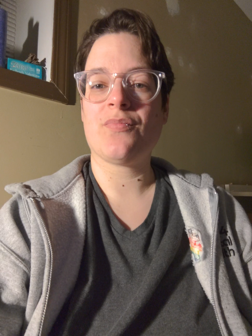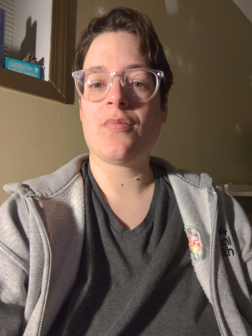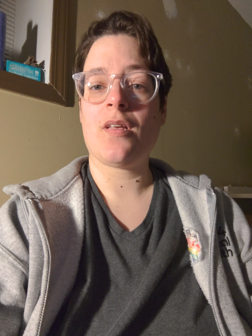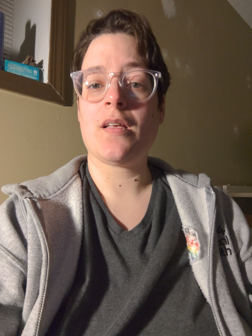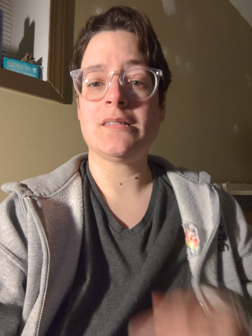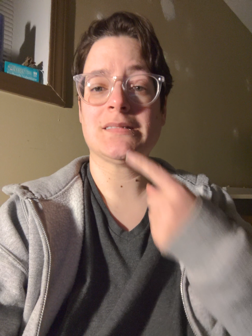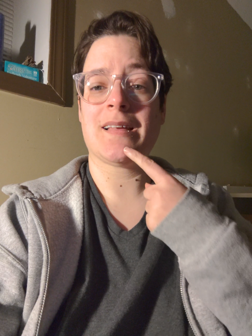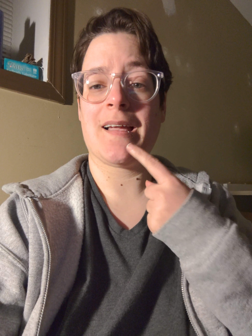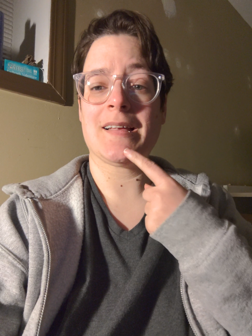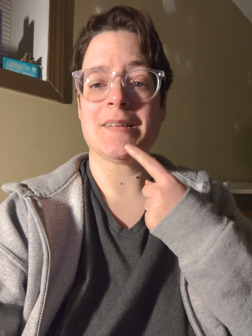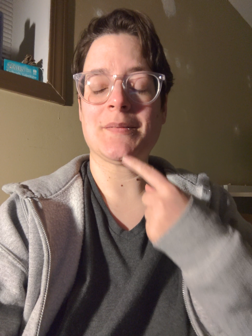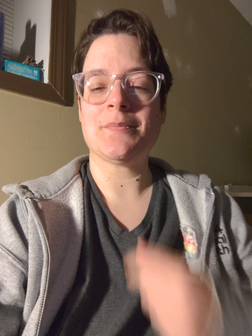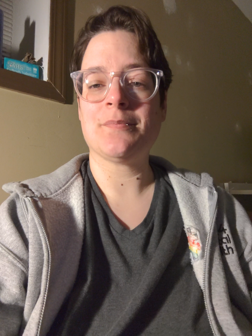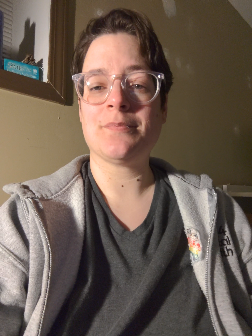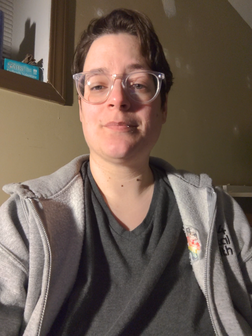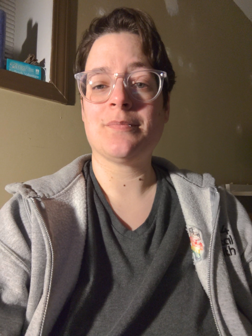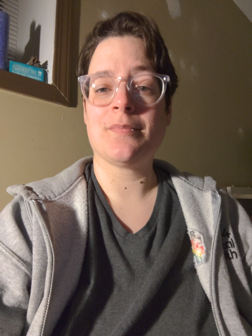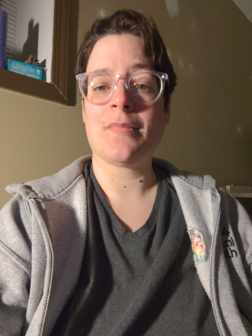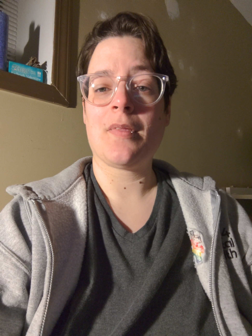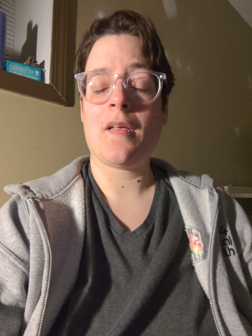say